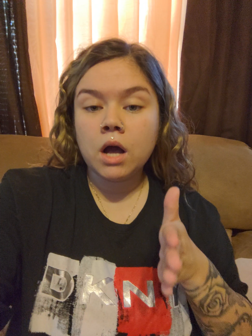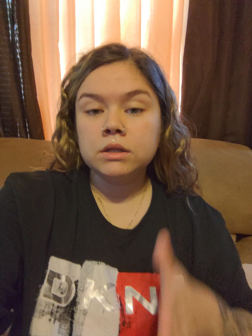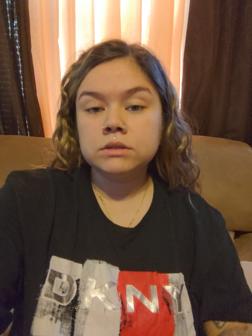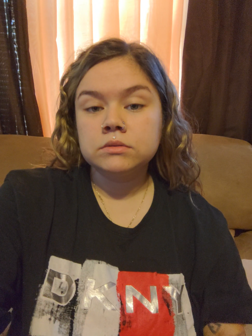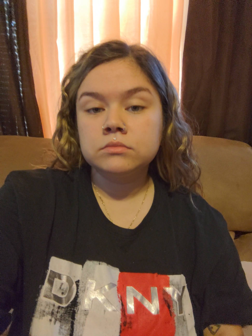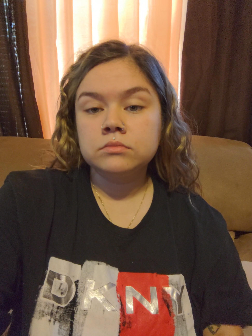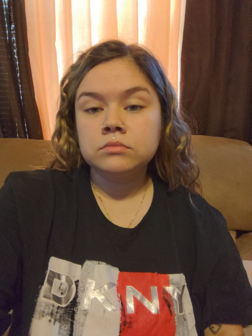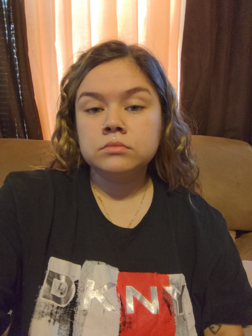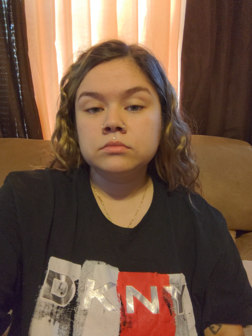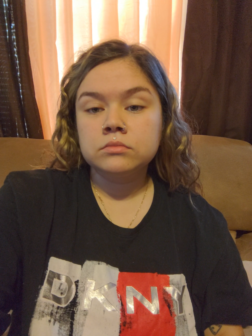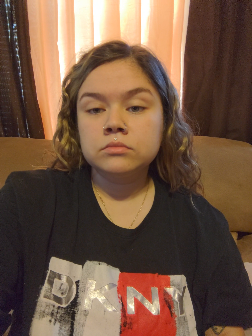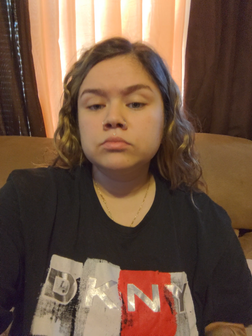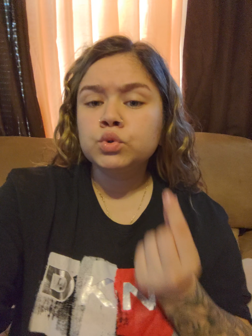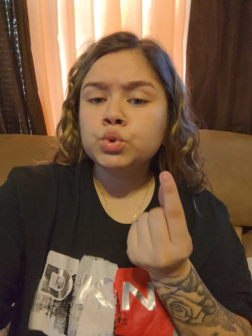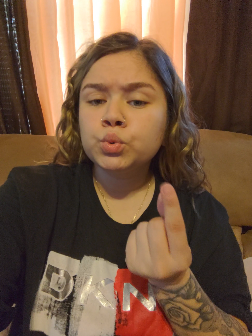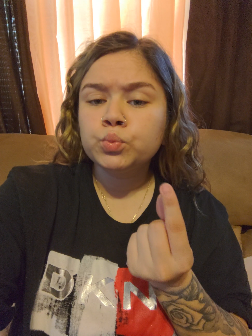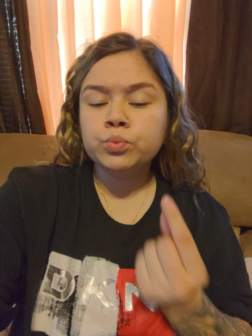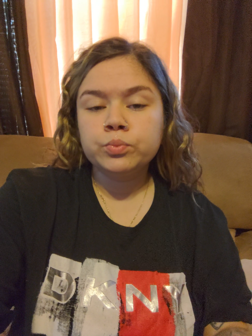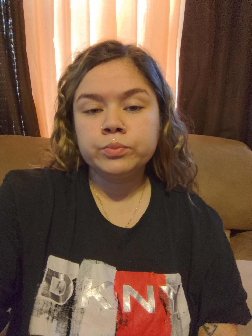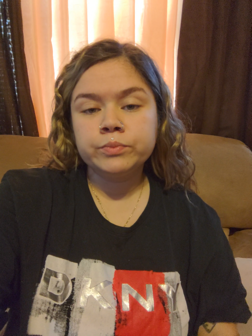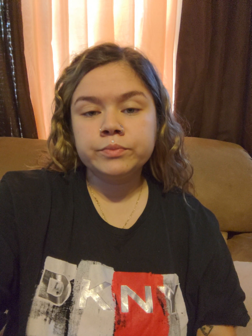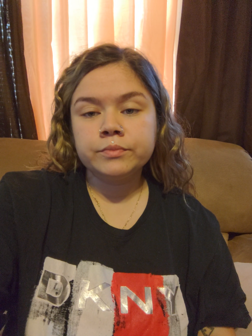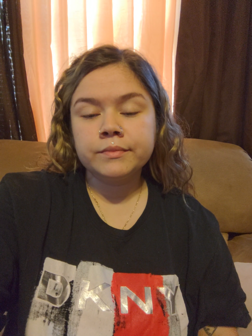do